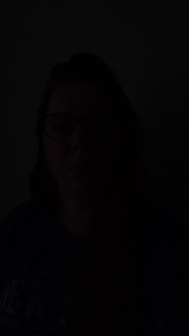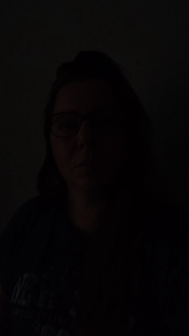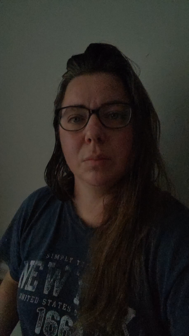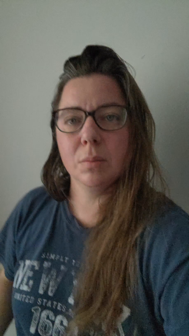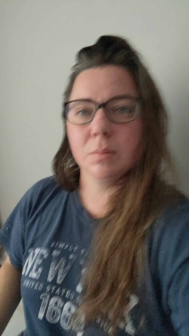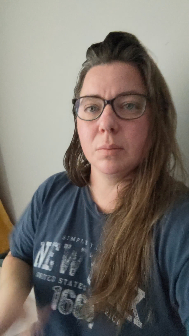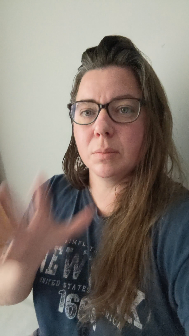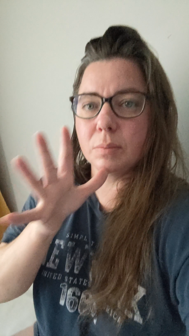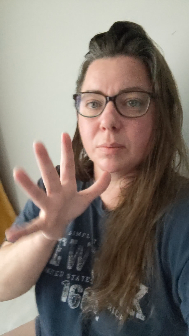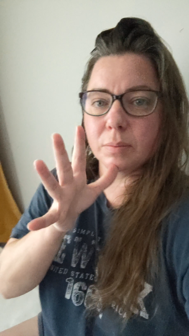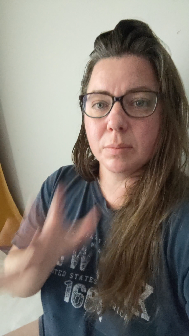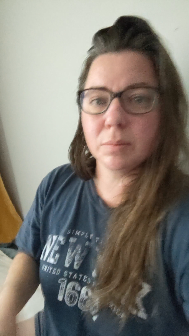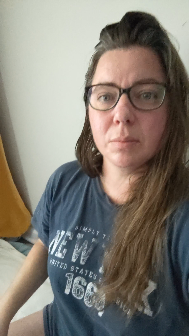mommy